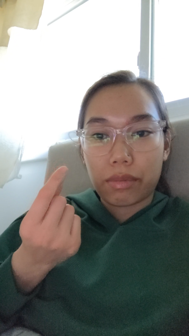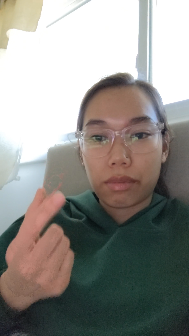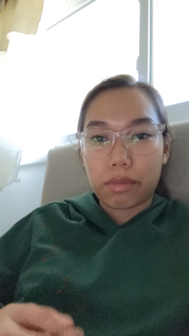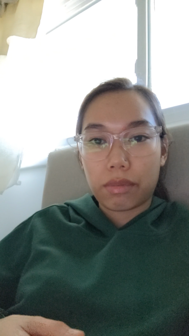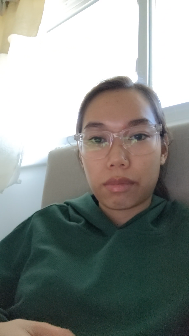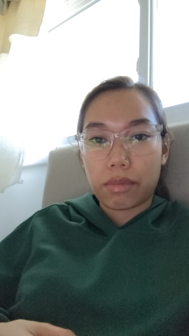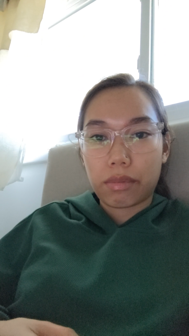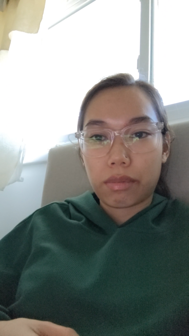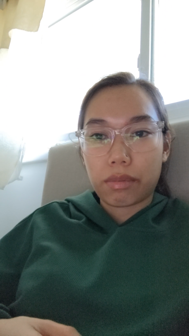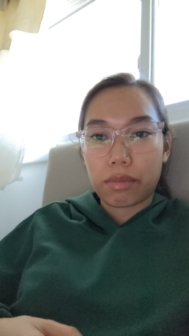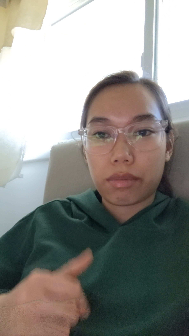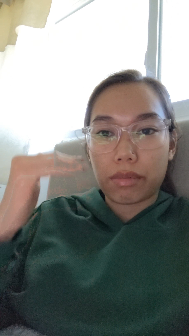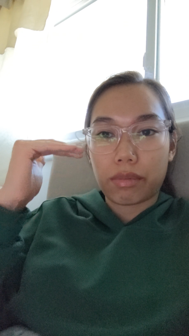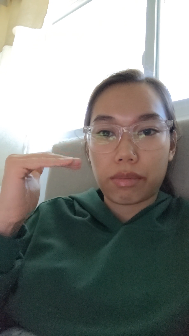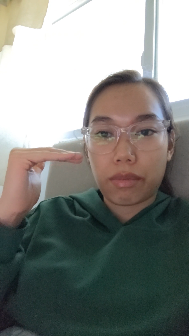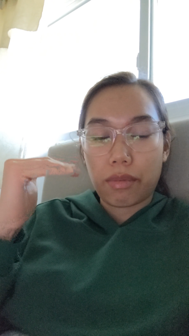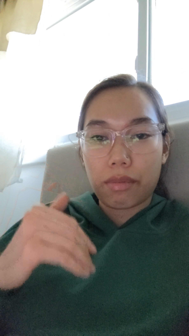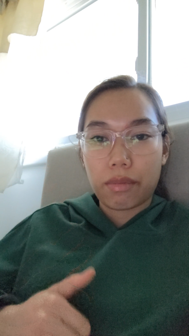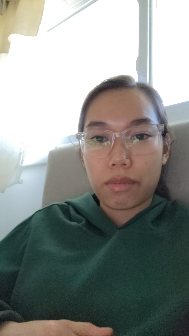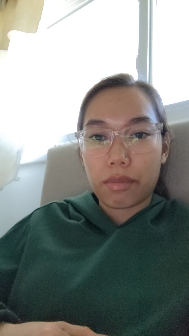short